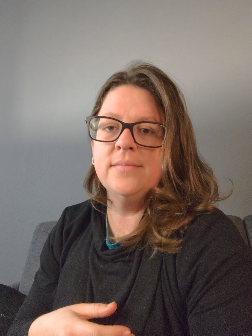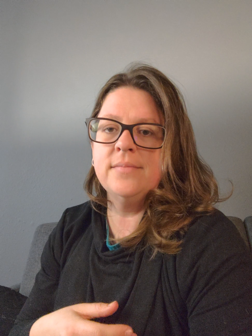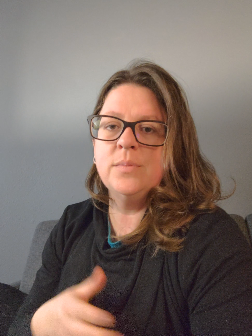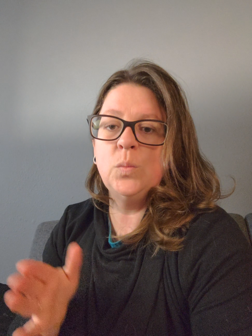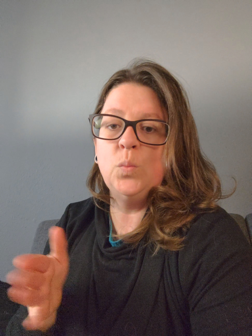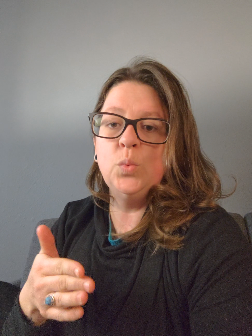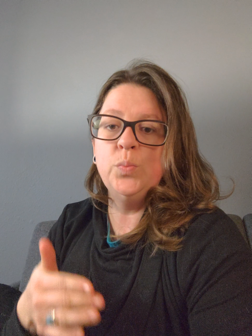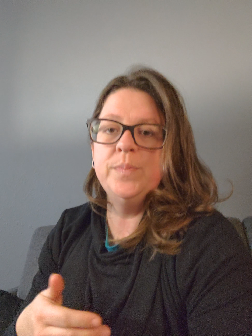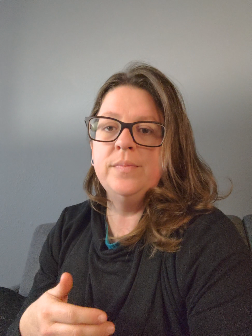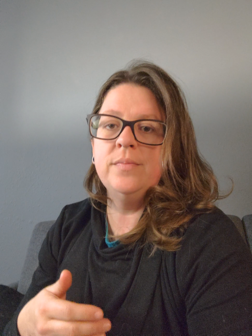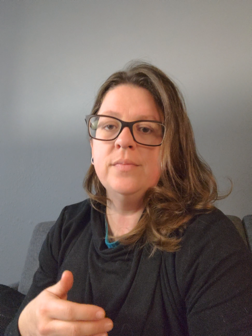room